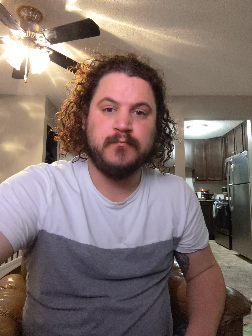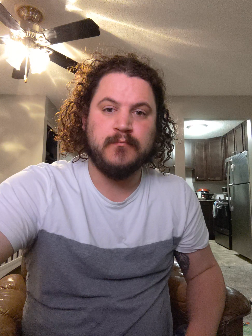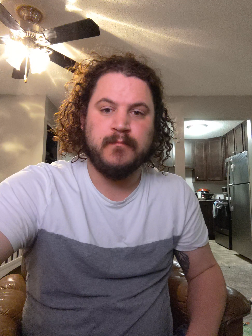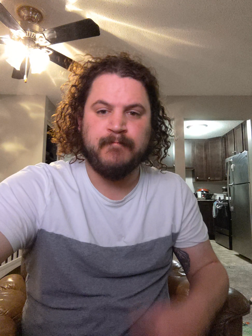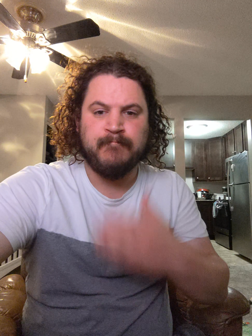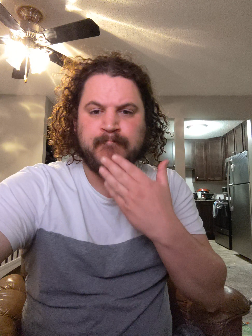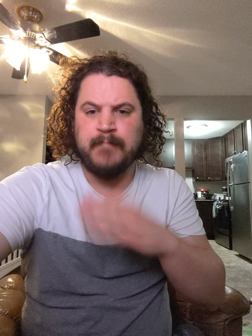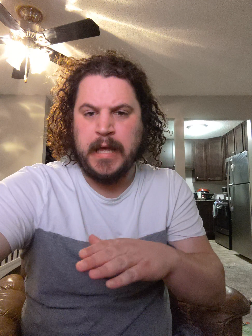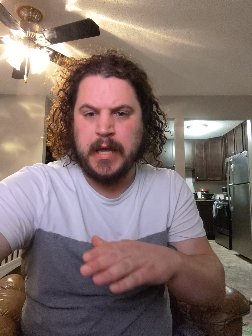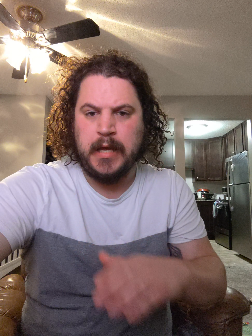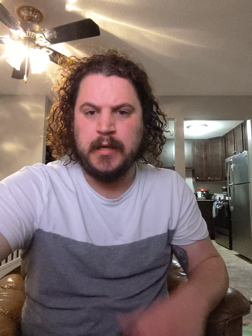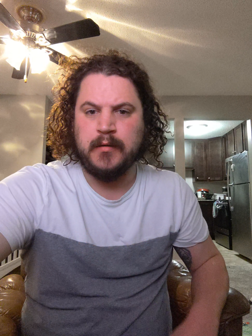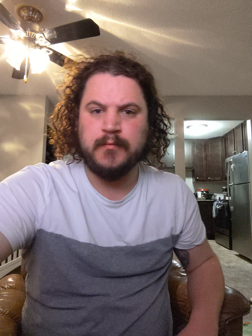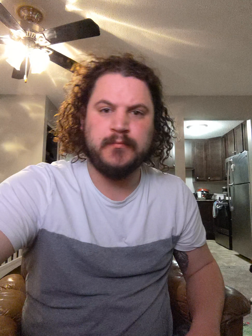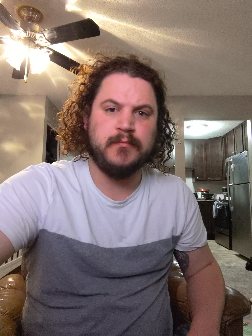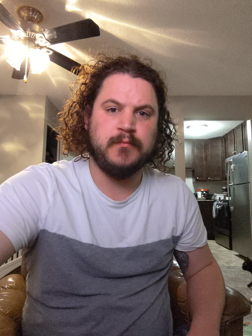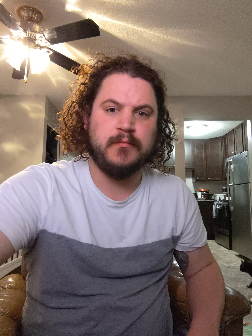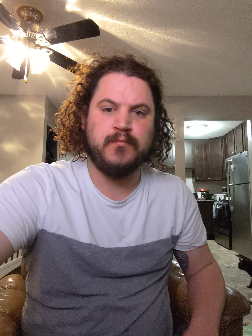bad